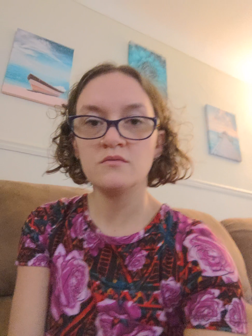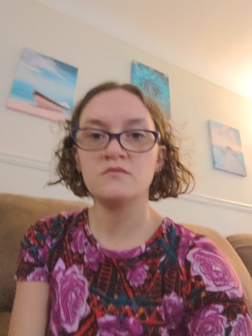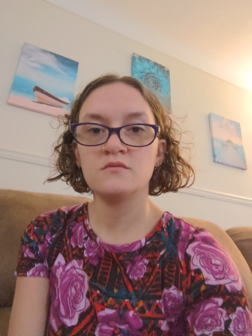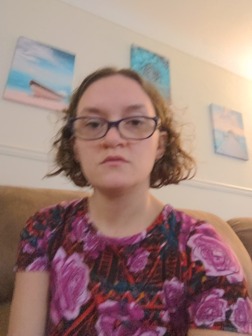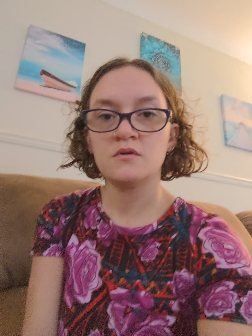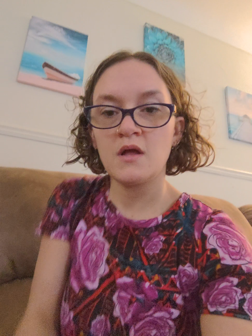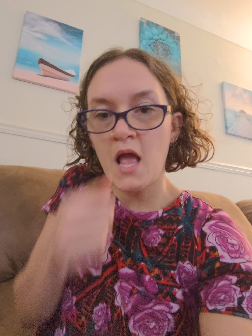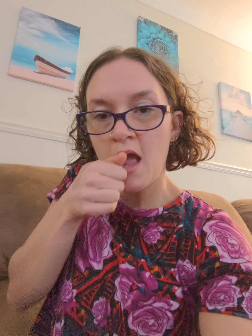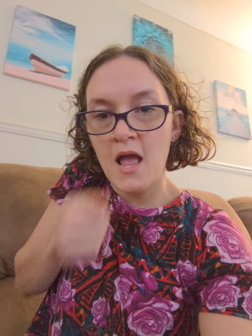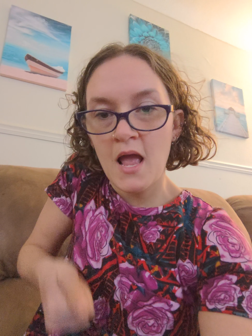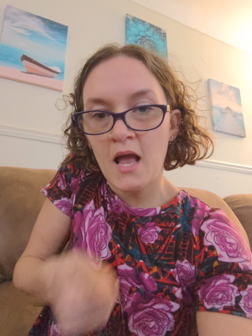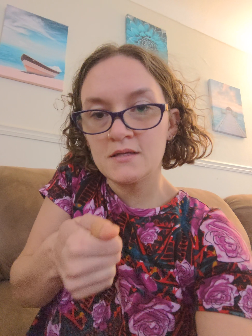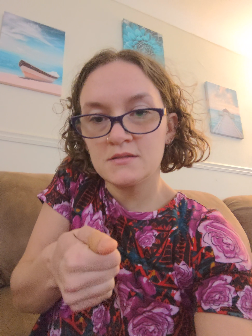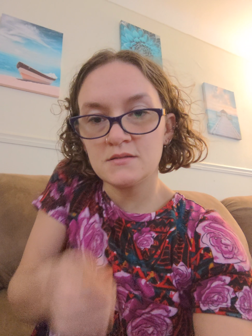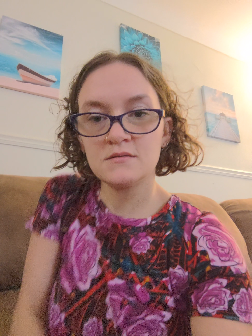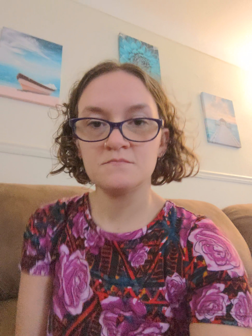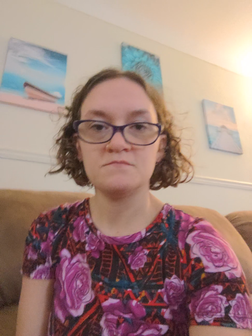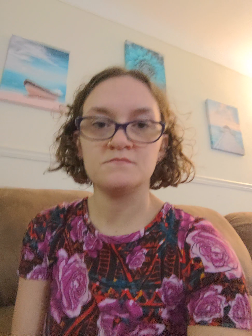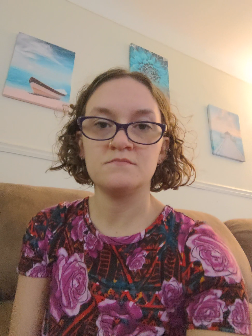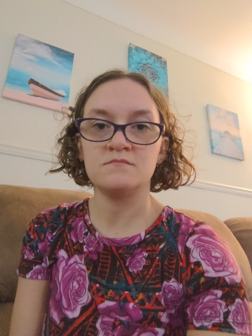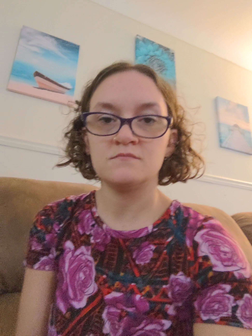hide